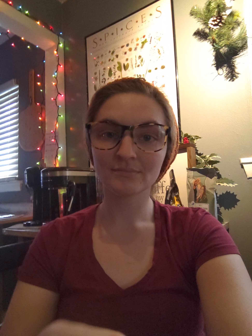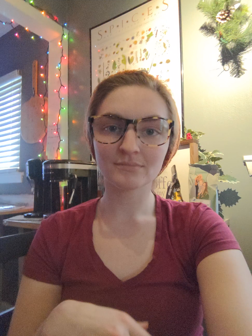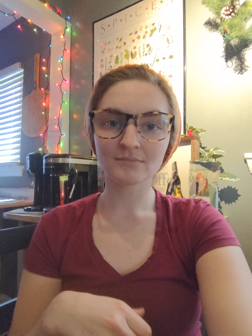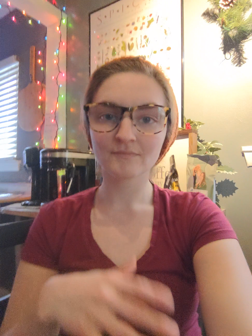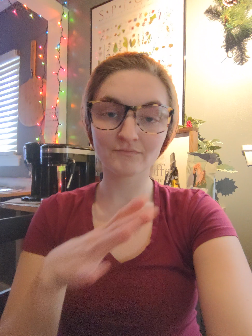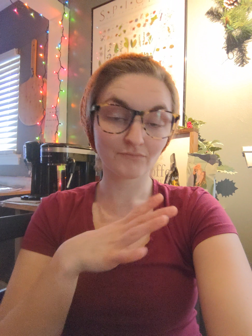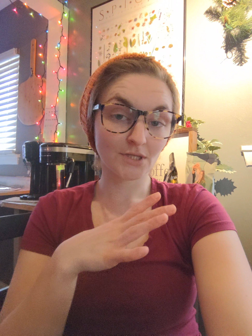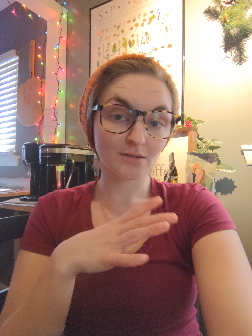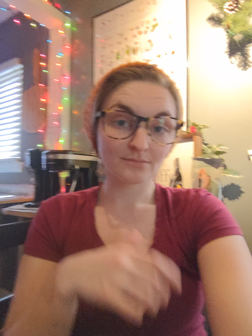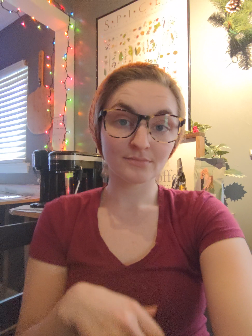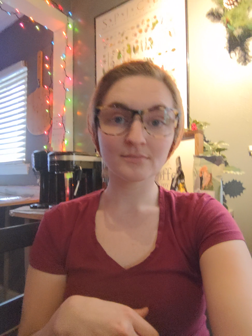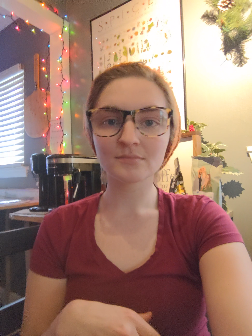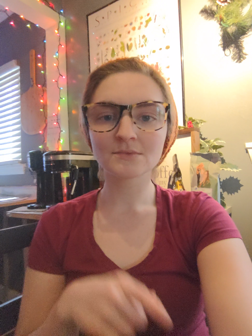fine